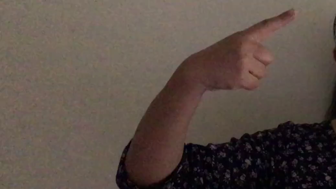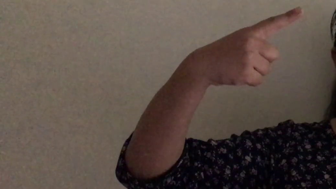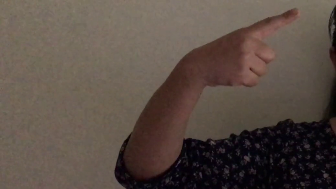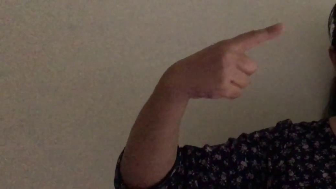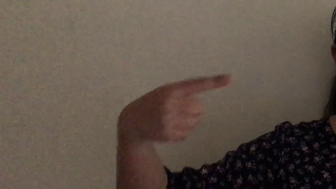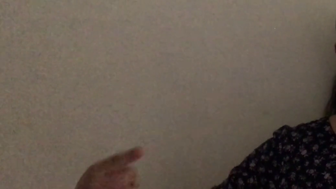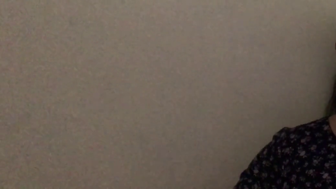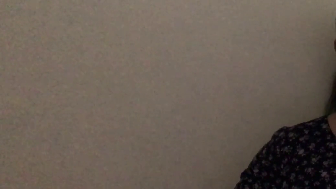ए